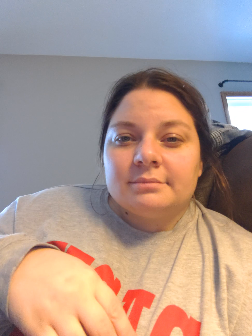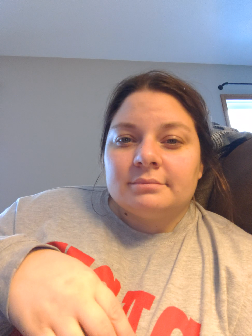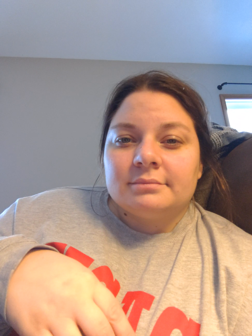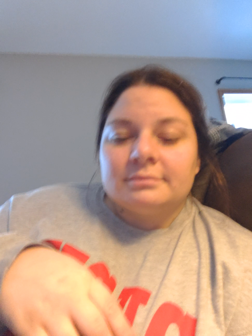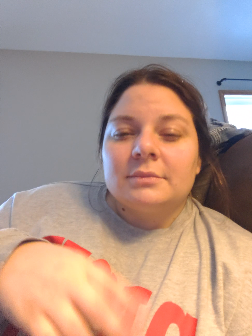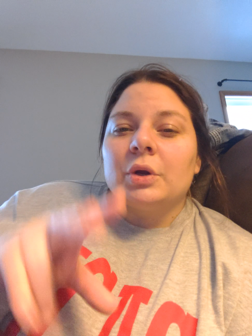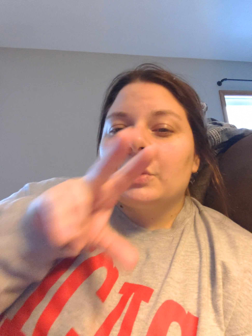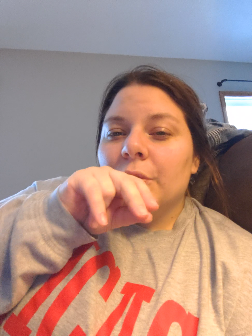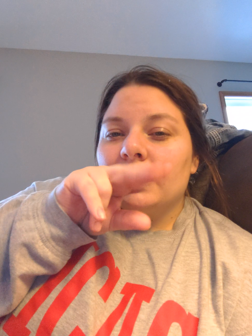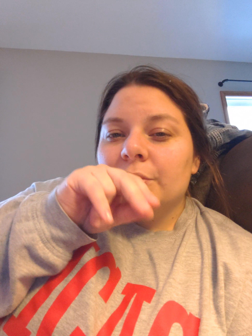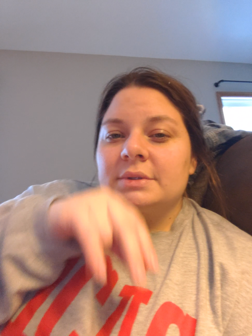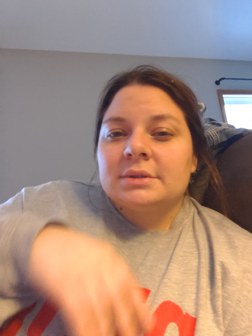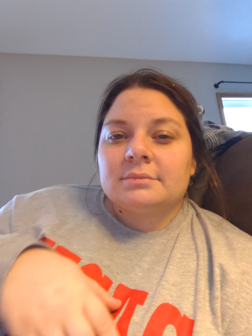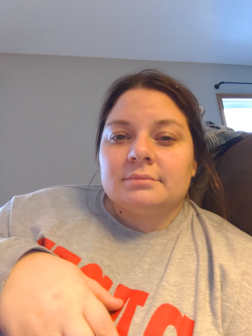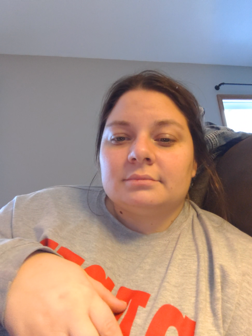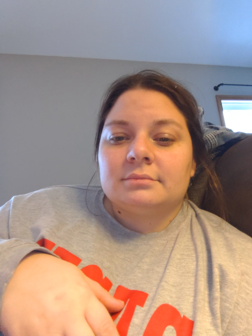goose